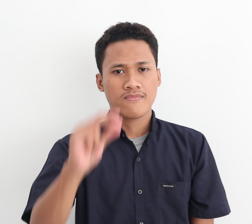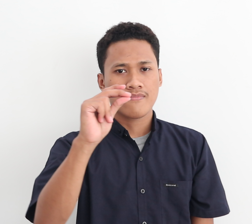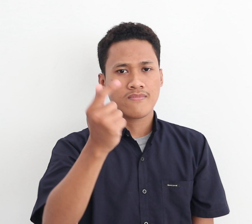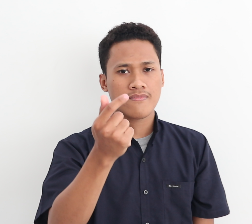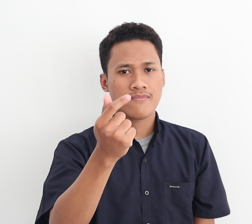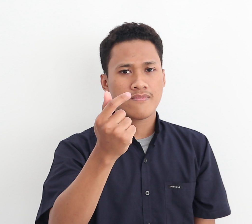R